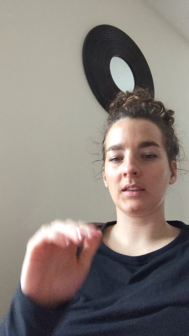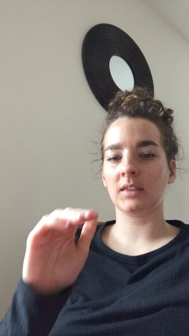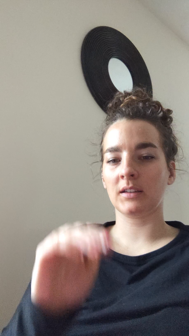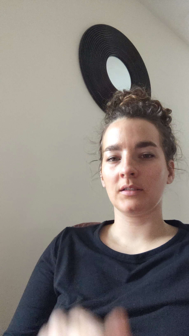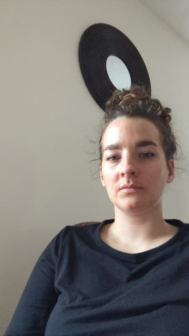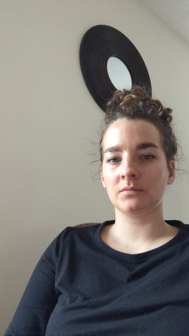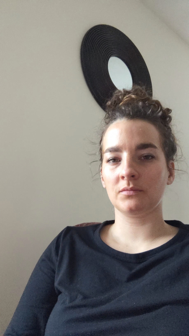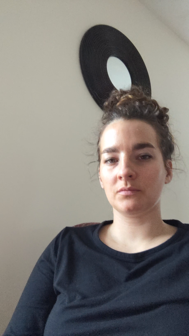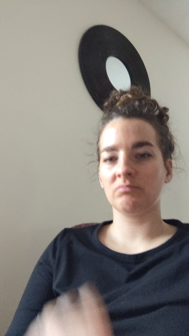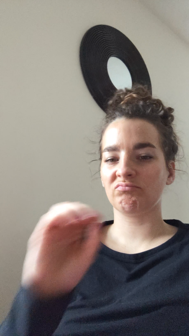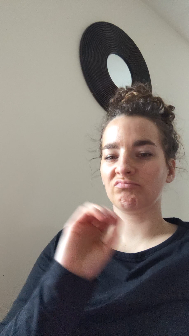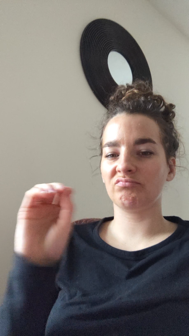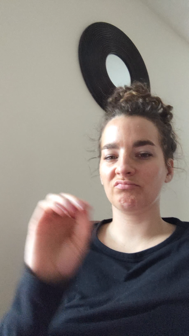none